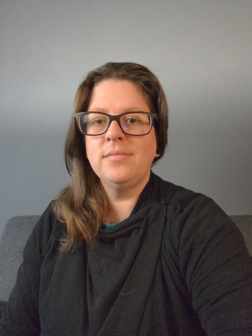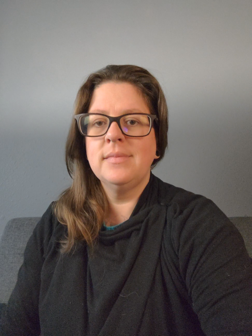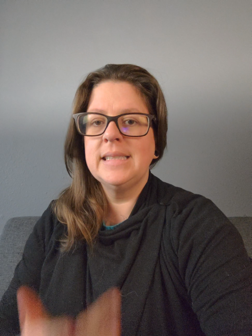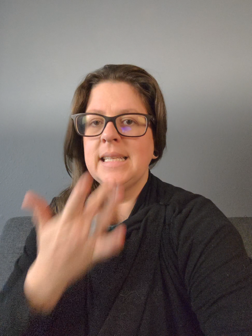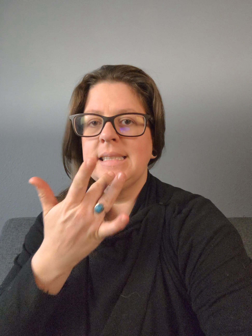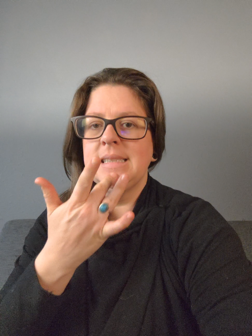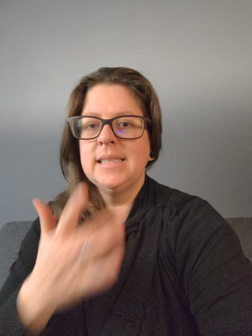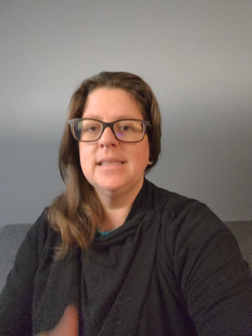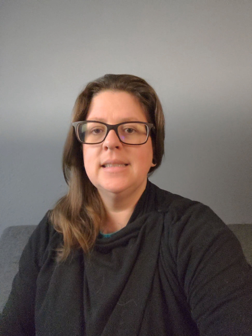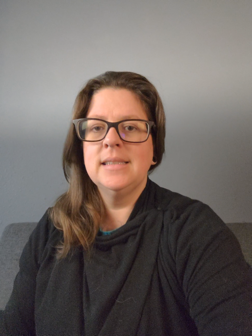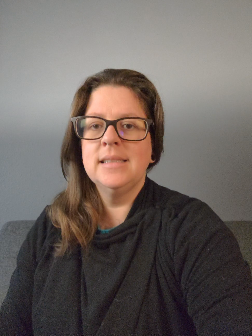taste